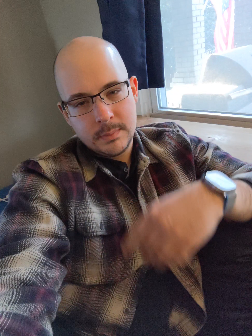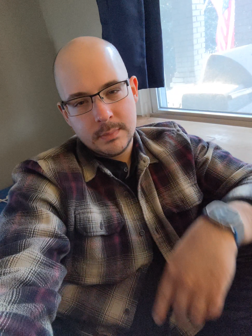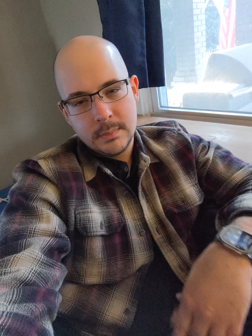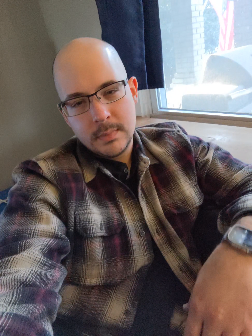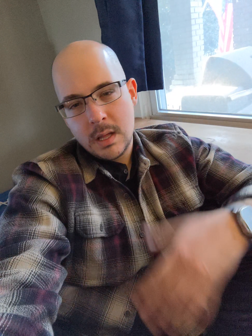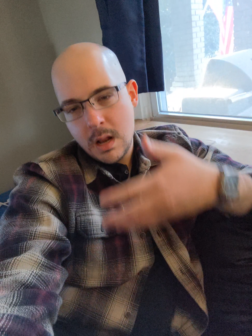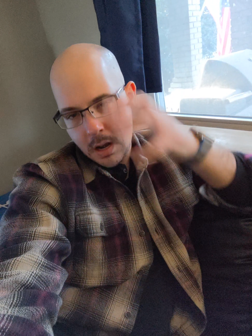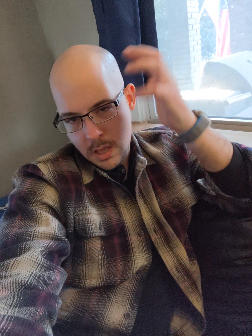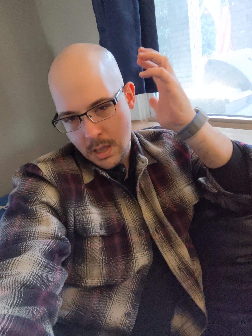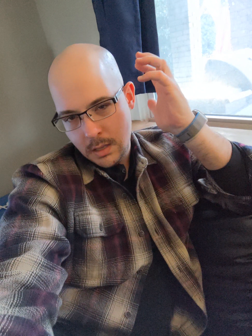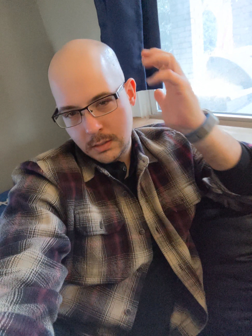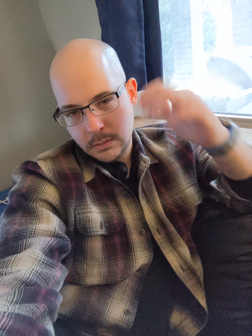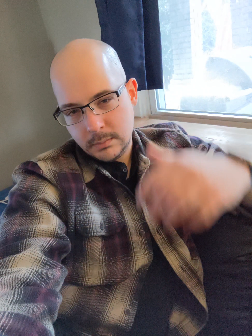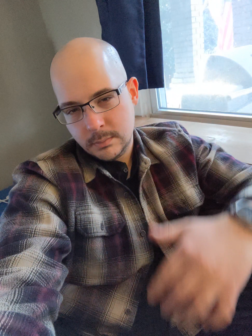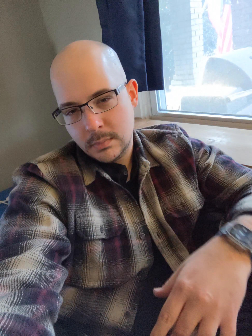lion